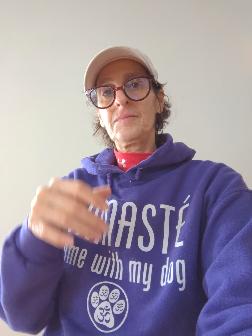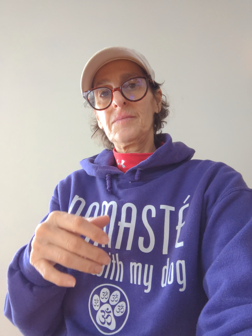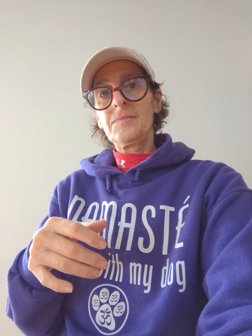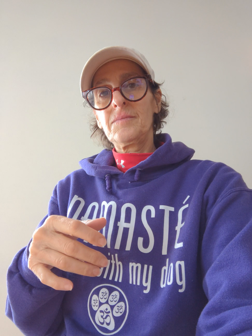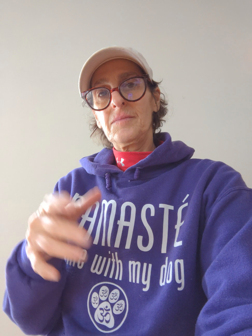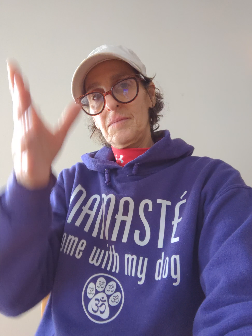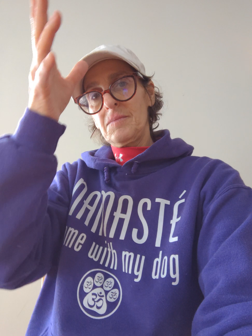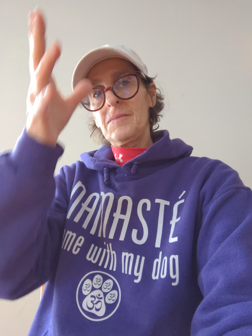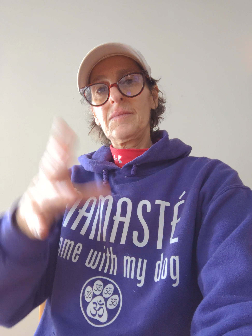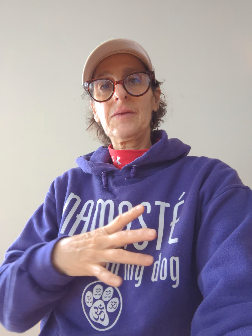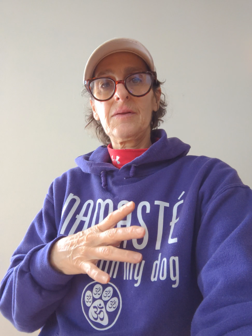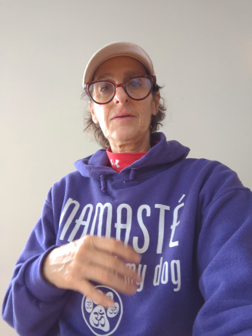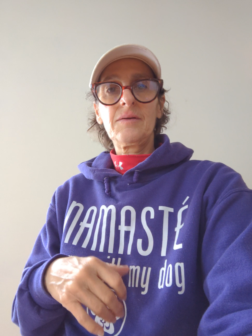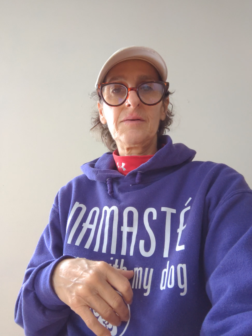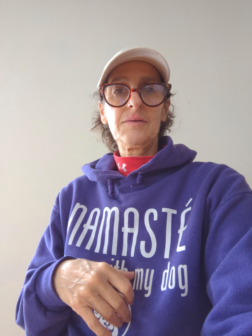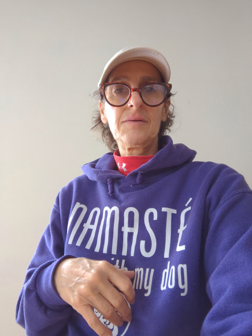man